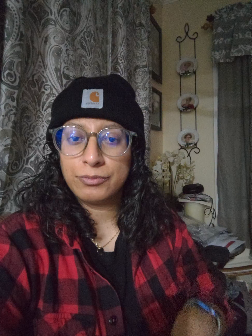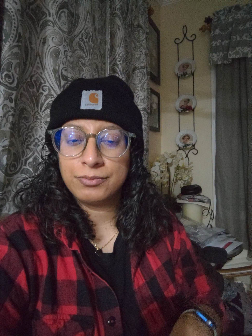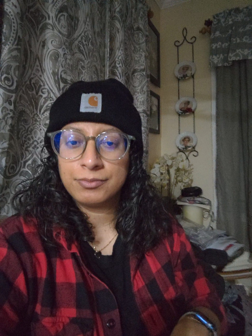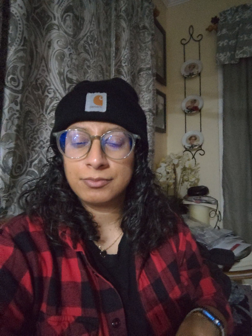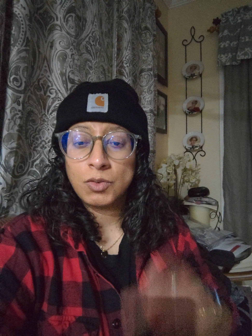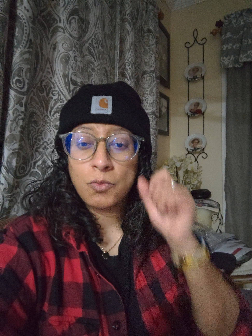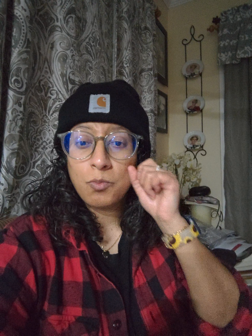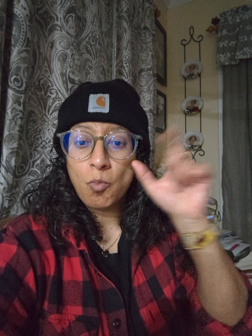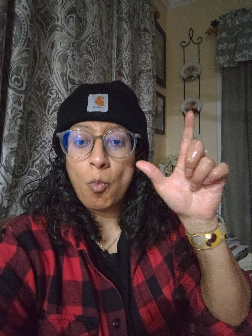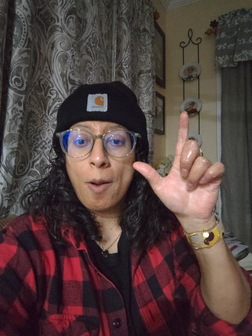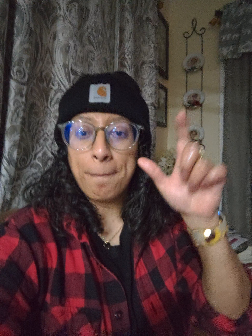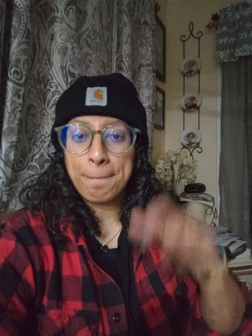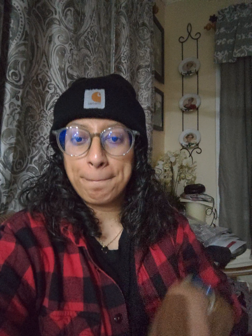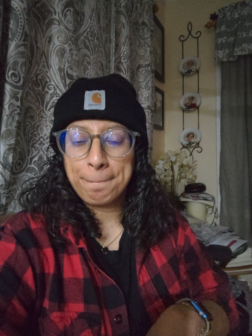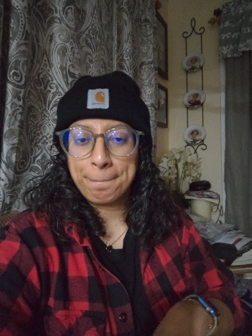awake